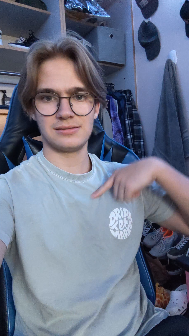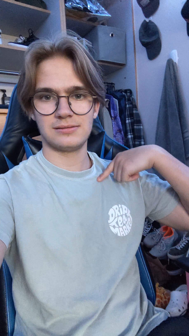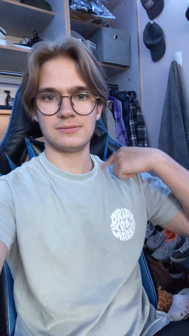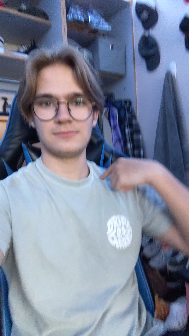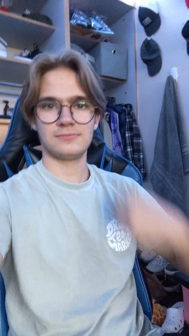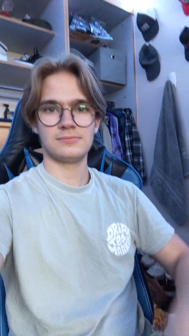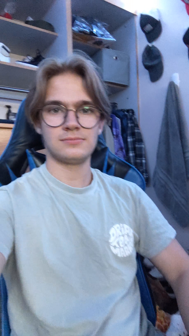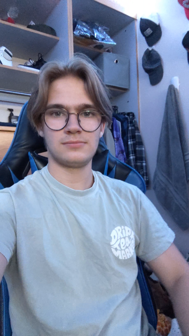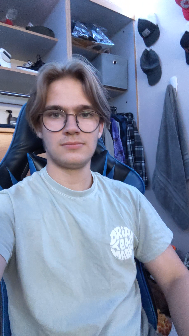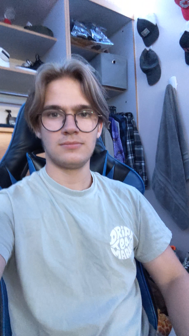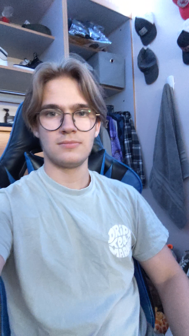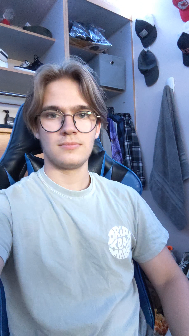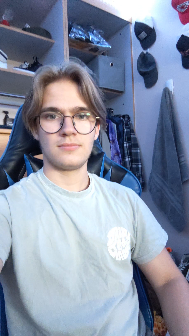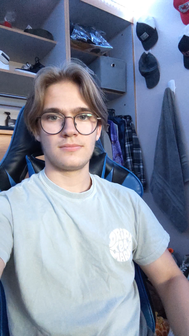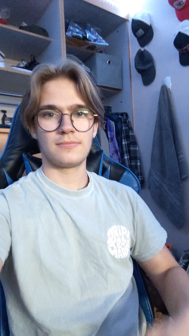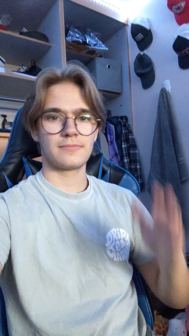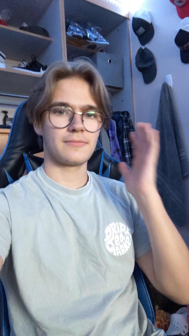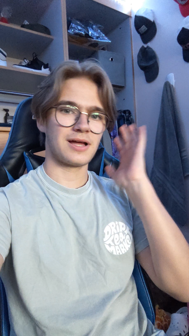pillow